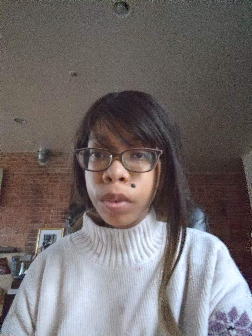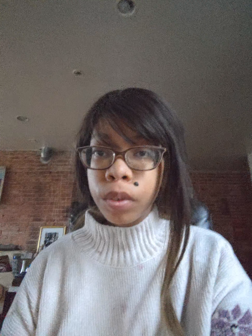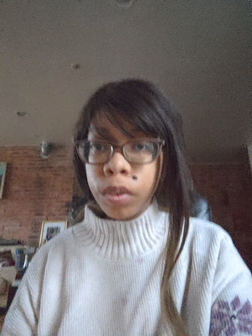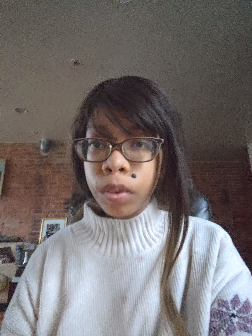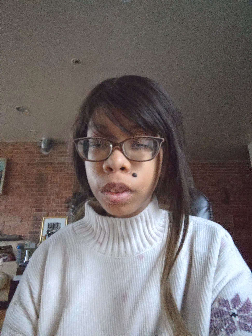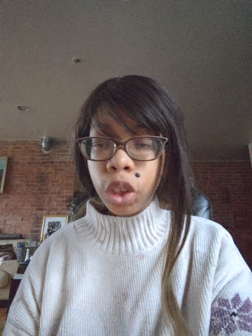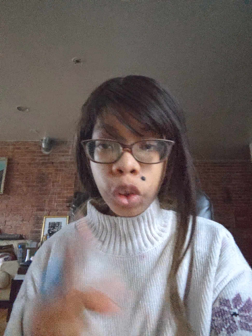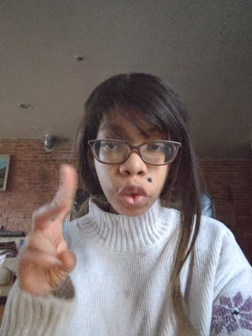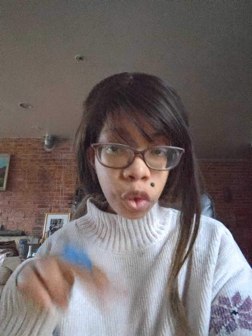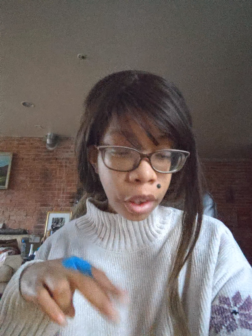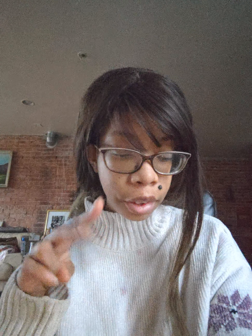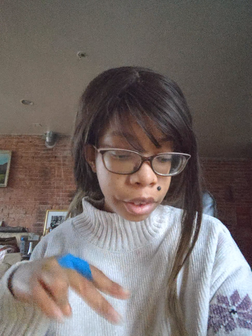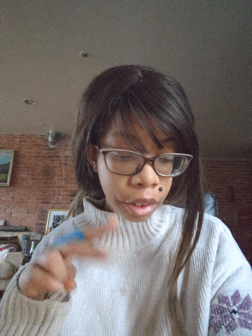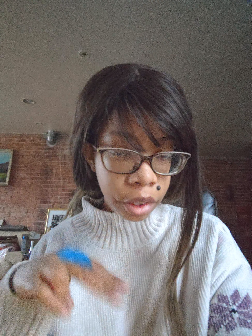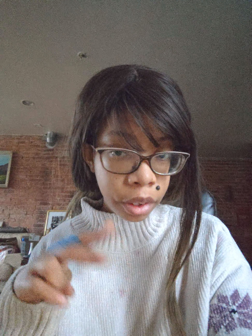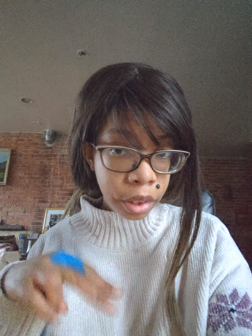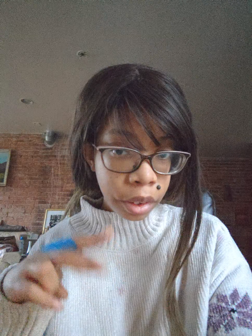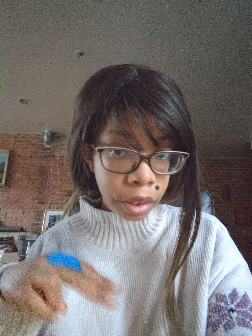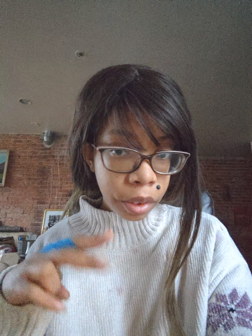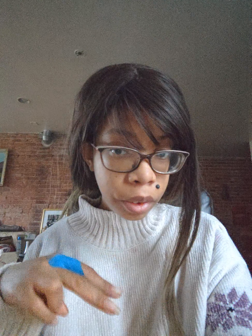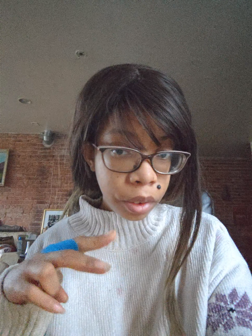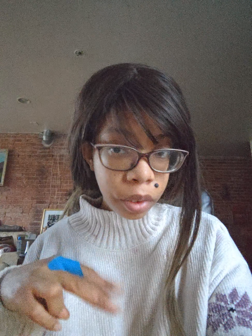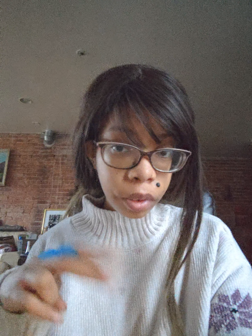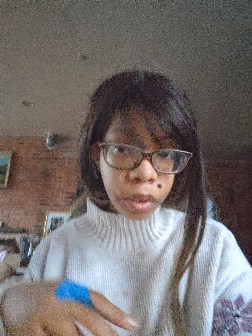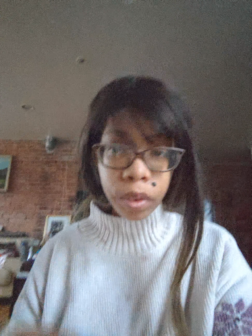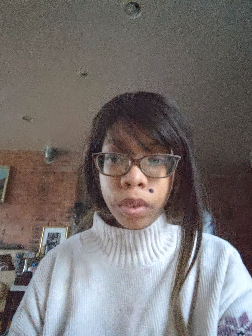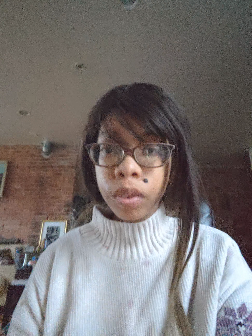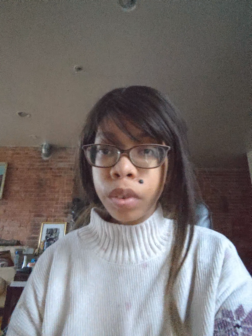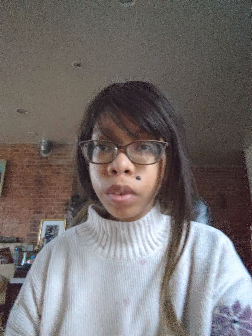read